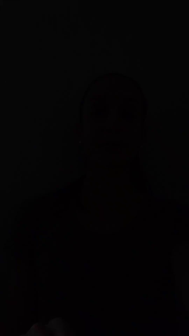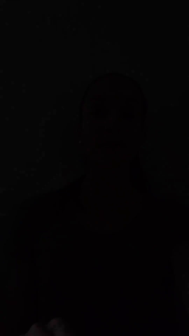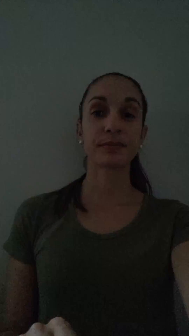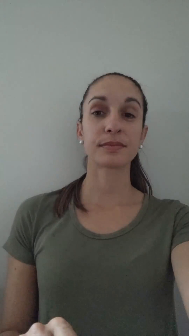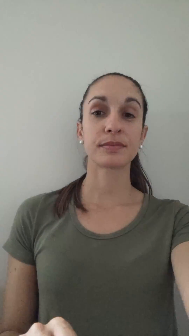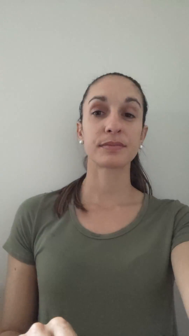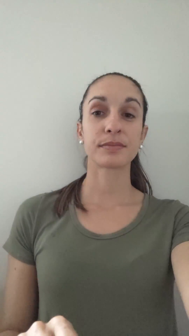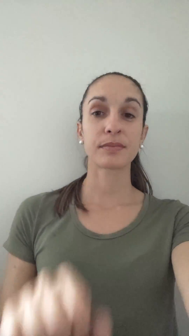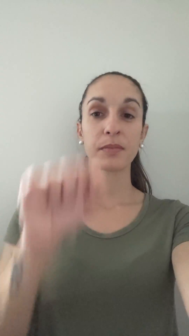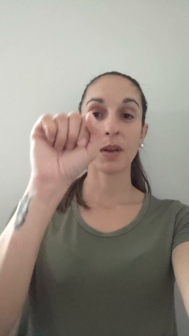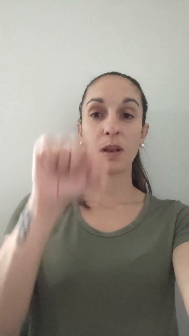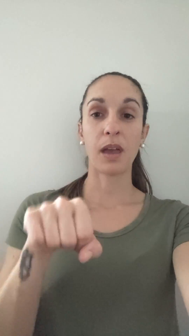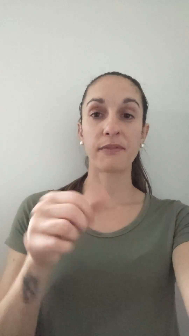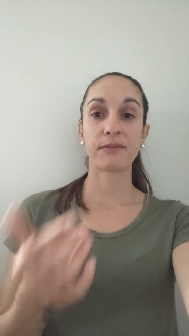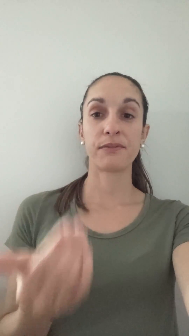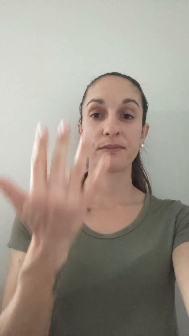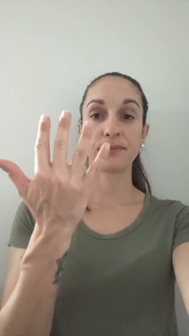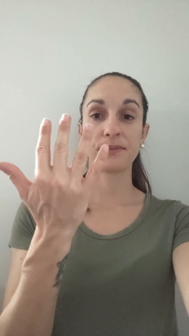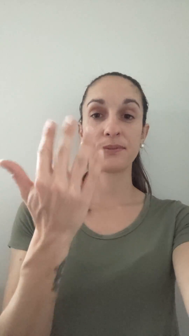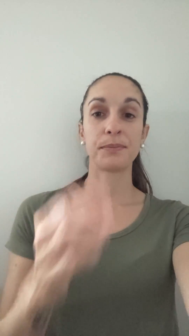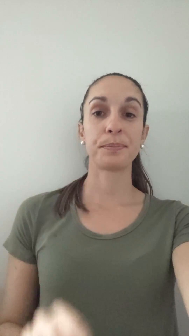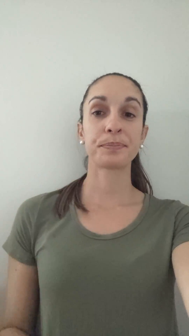gloves